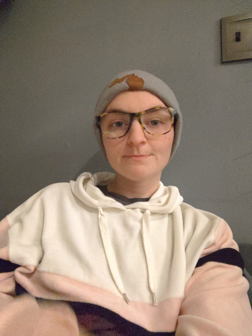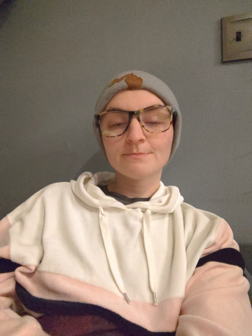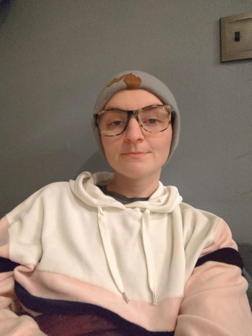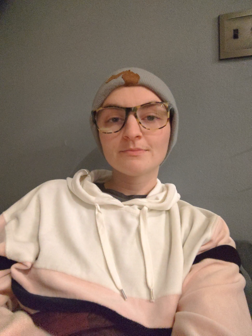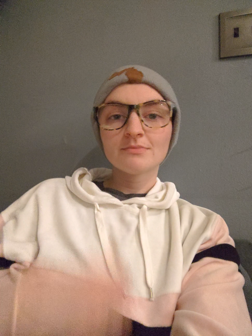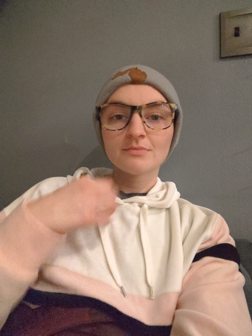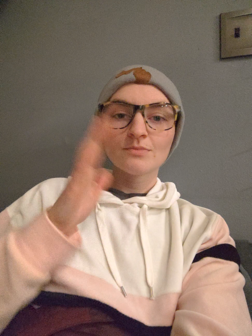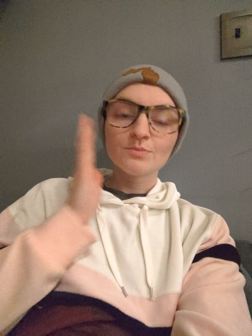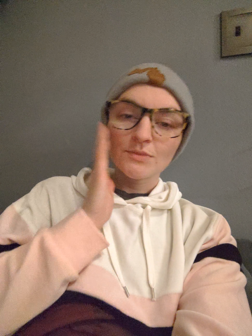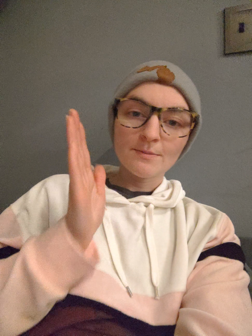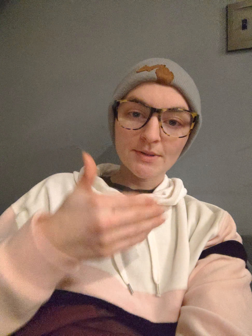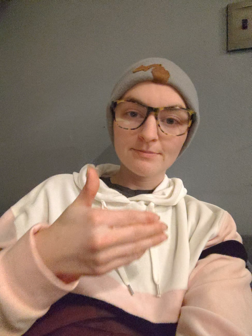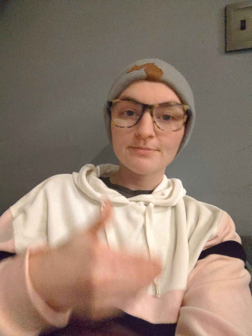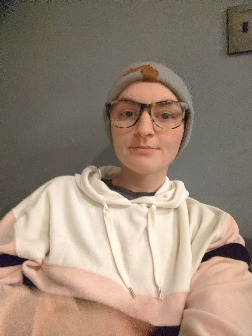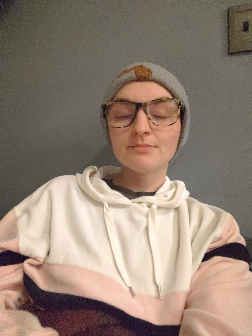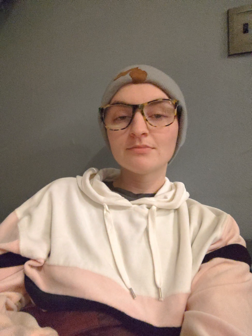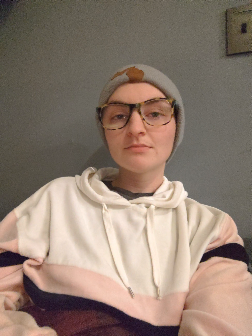bedroom